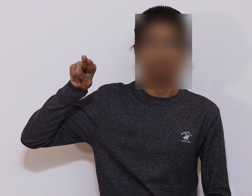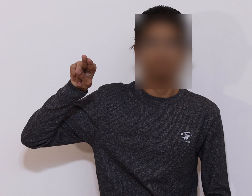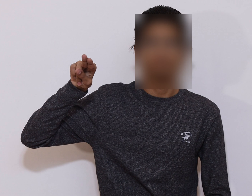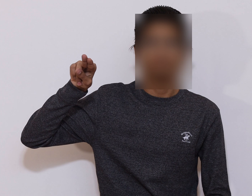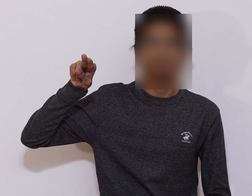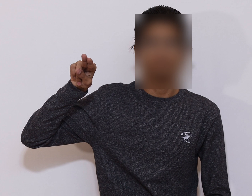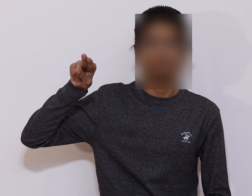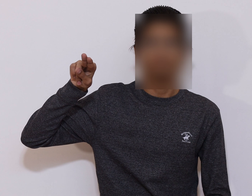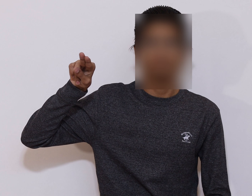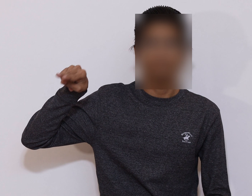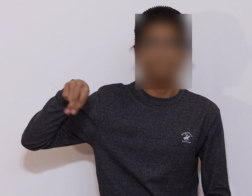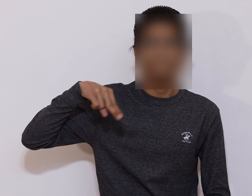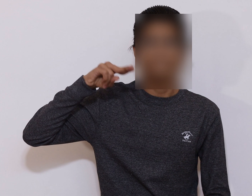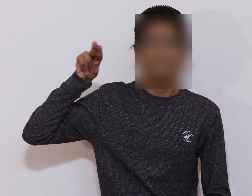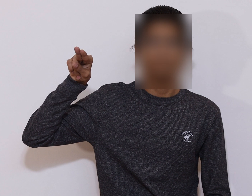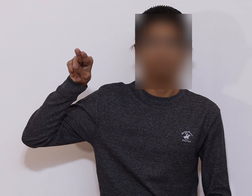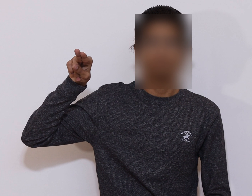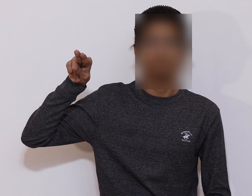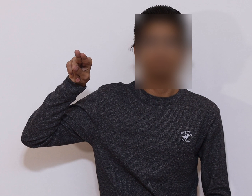ہ